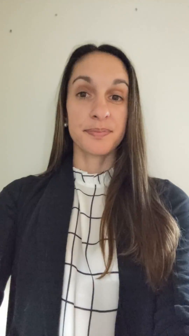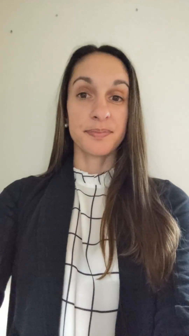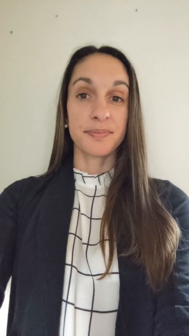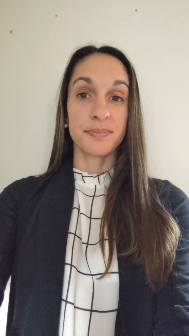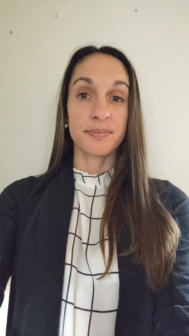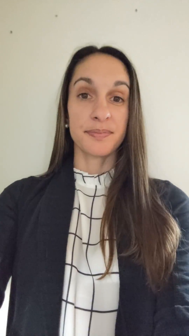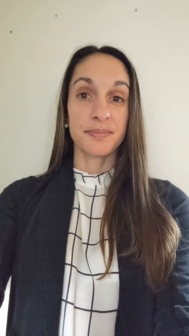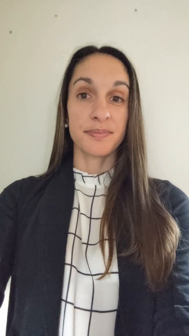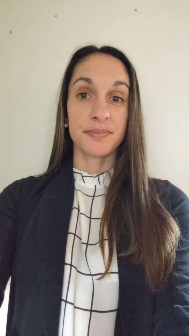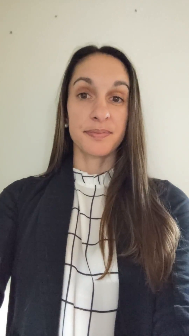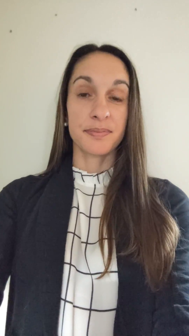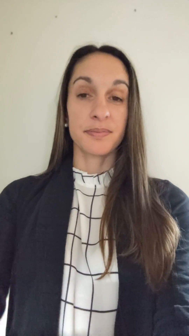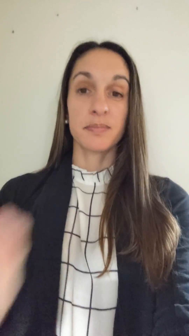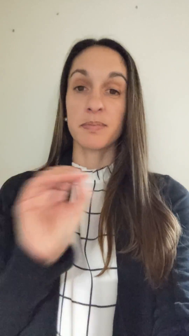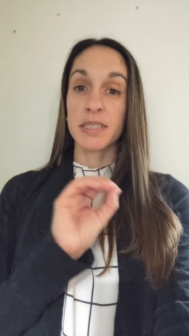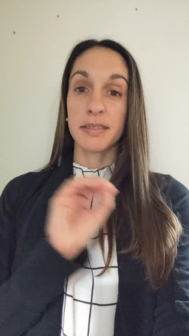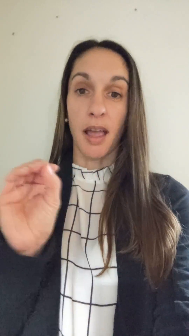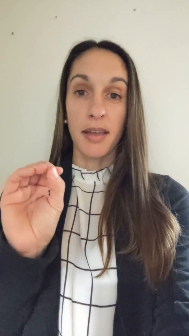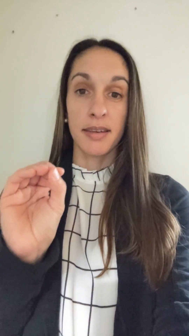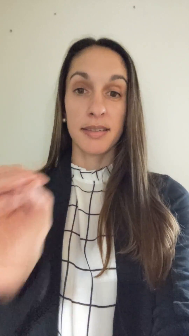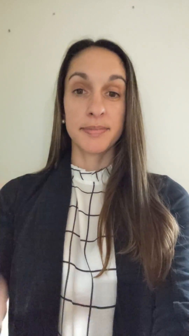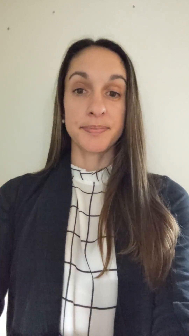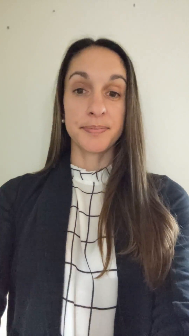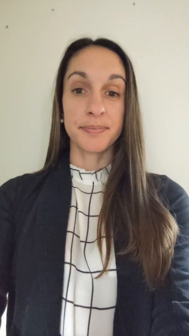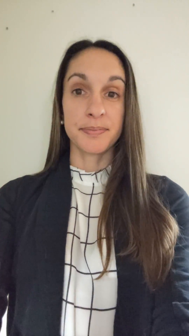none